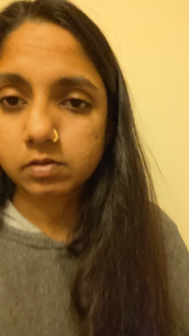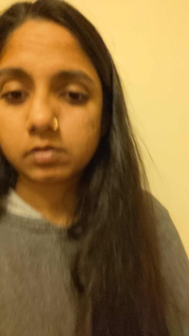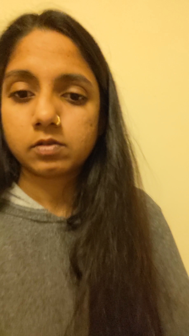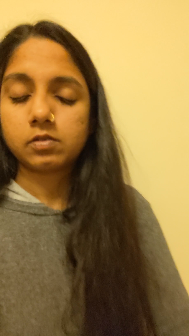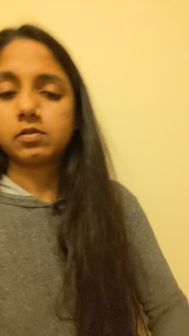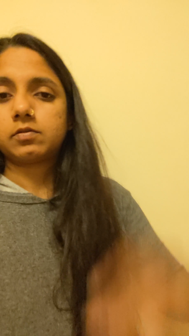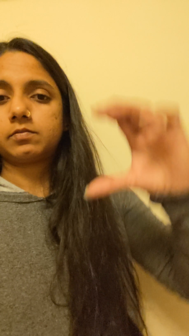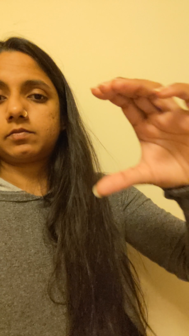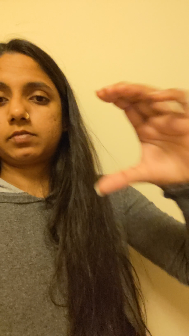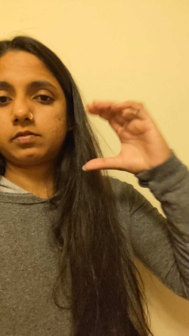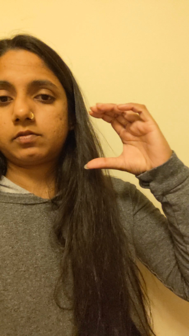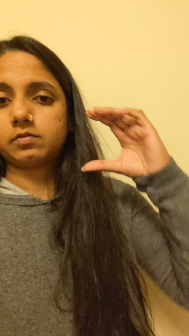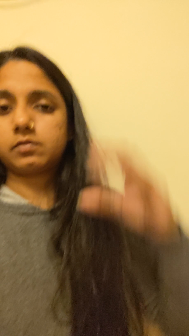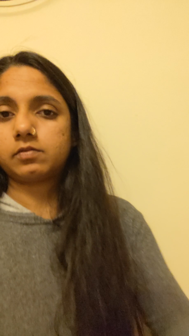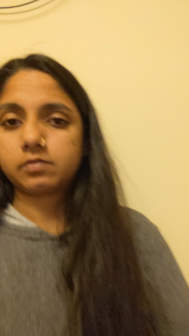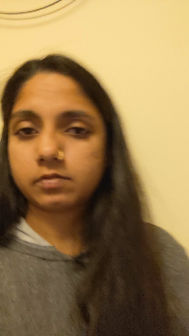bus